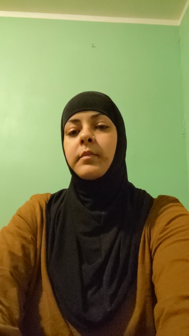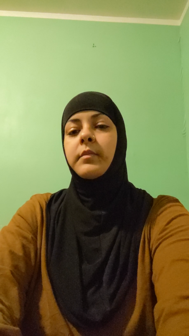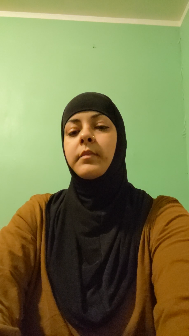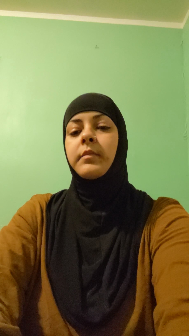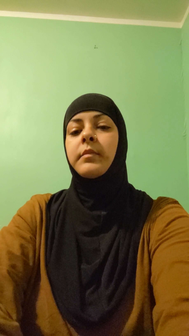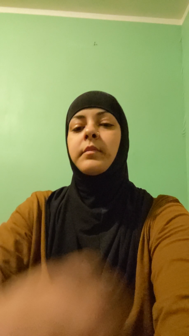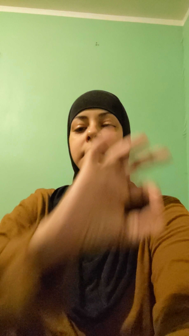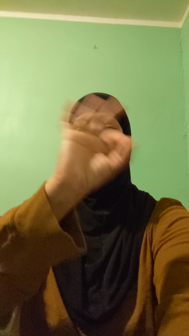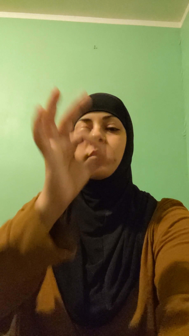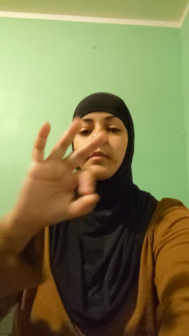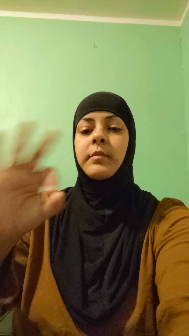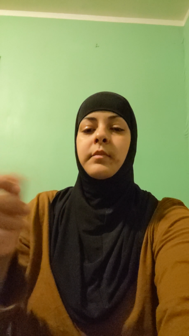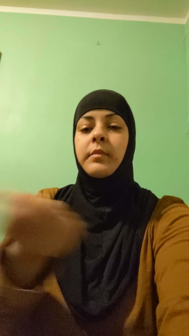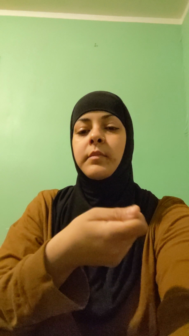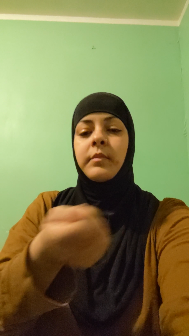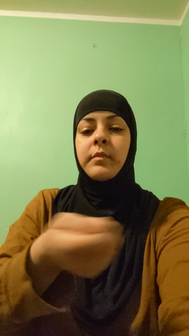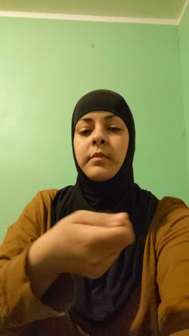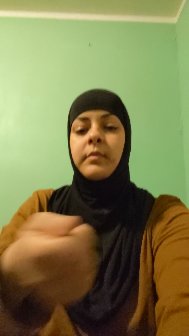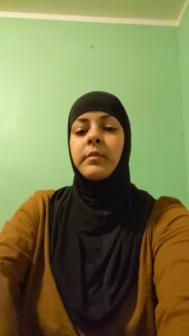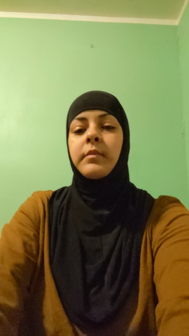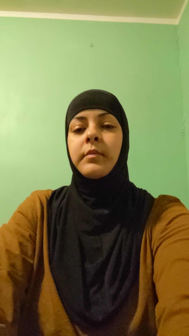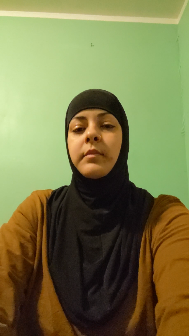hose